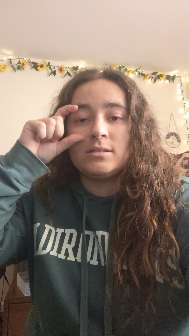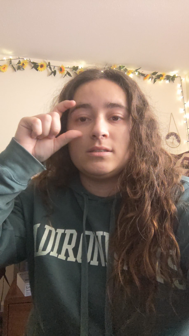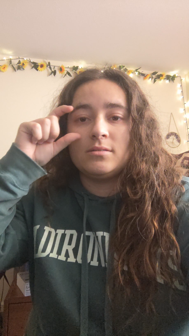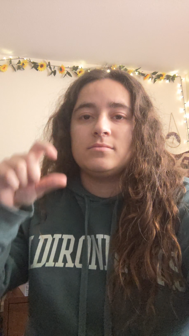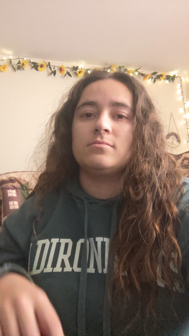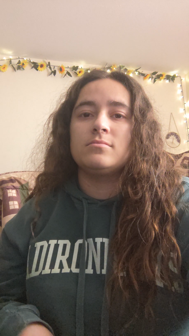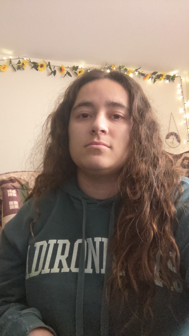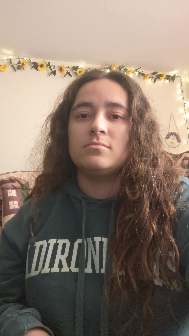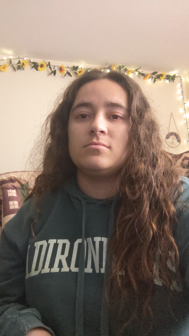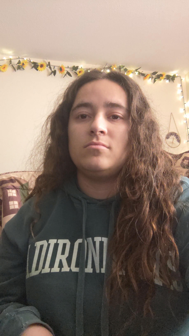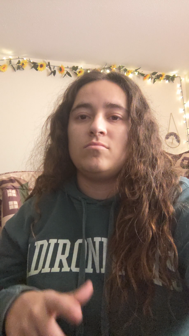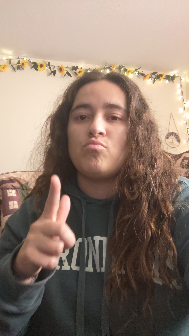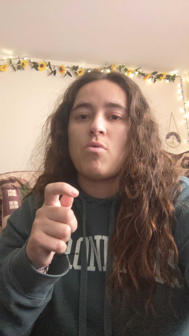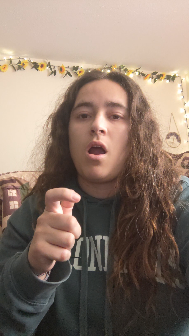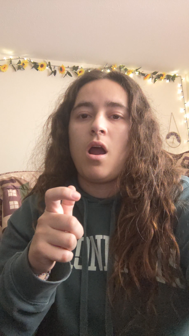run